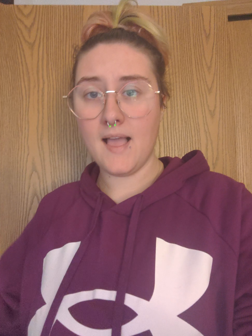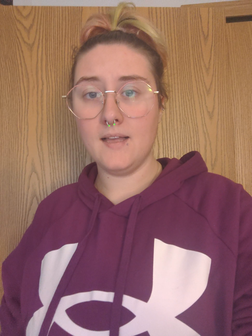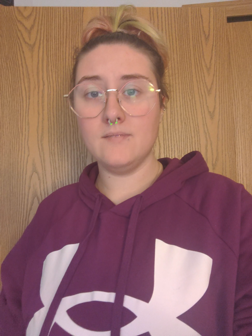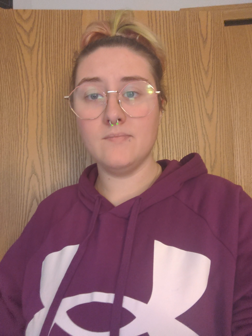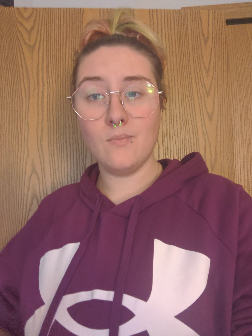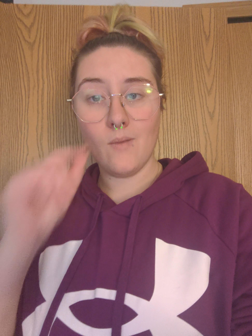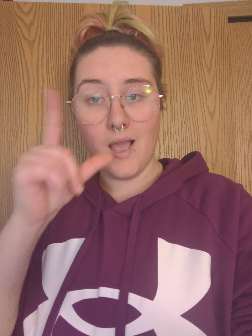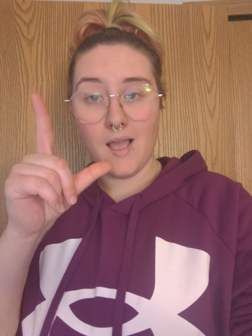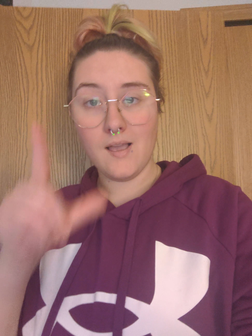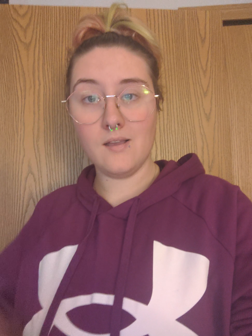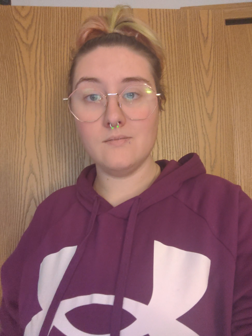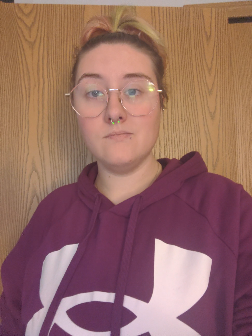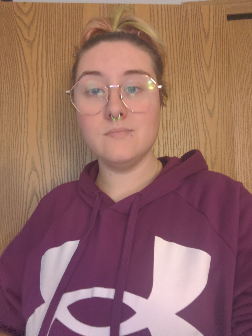wake